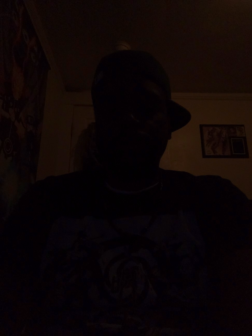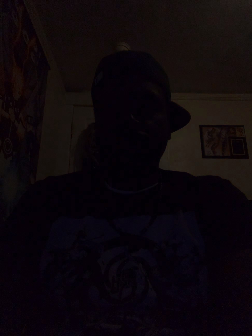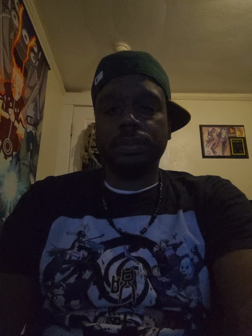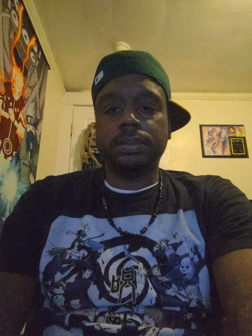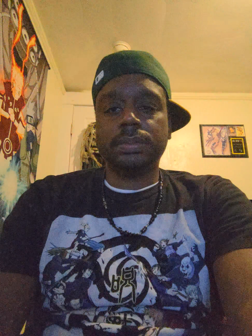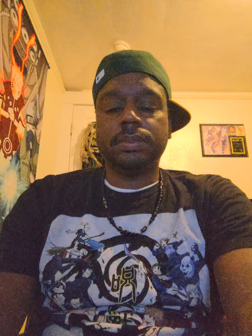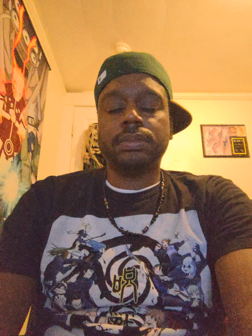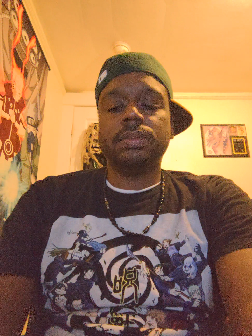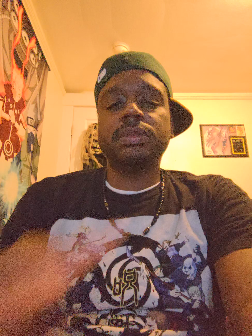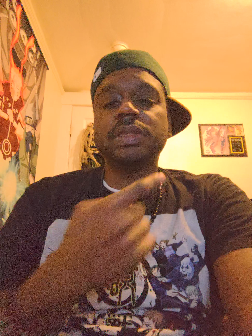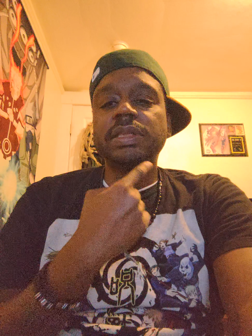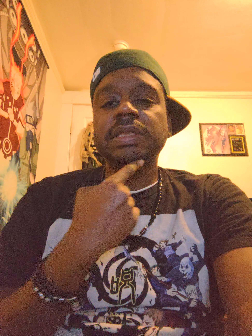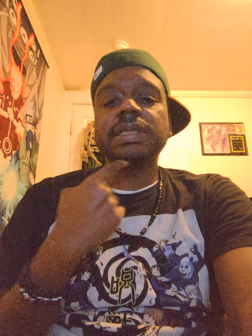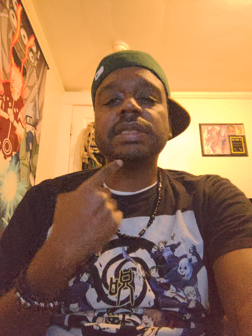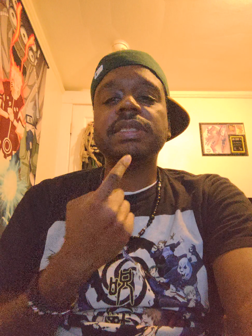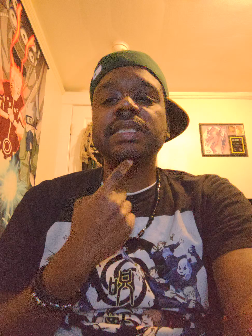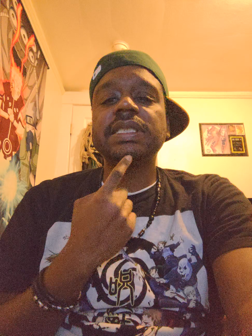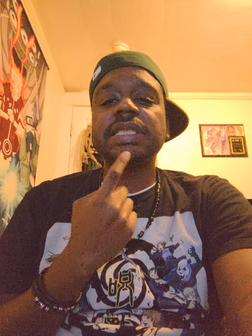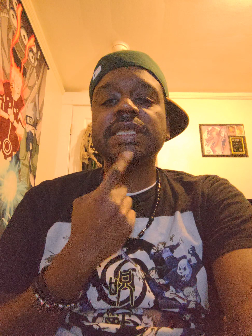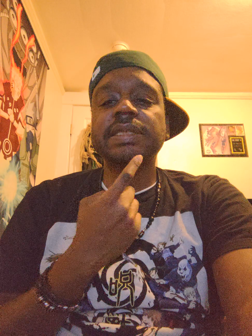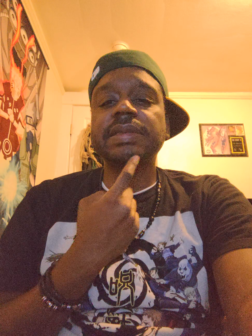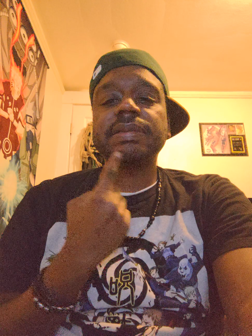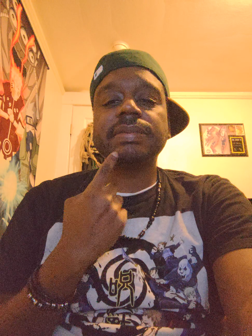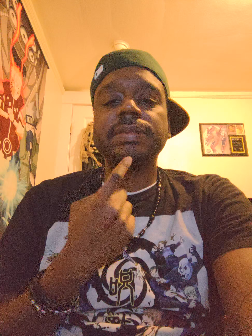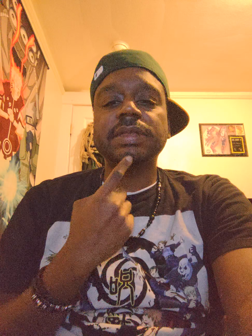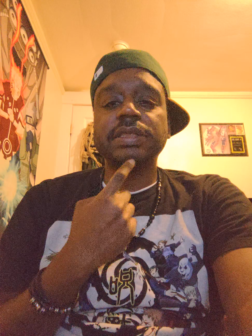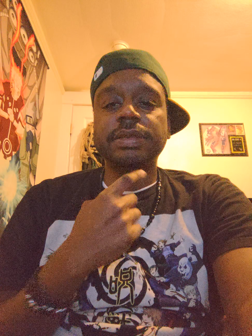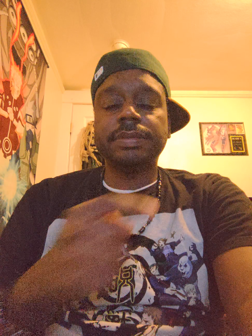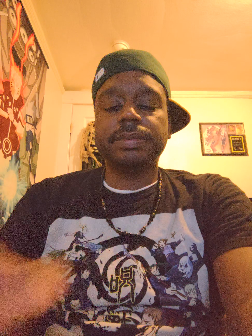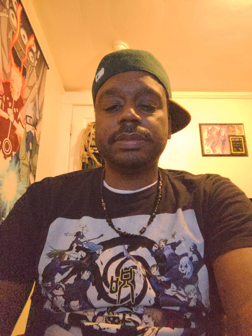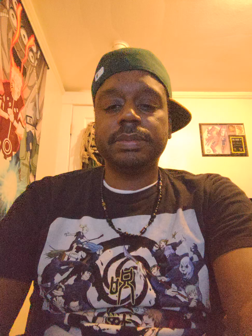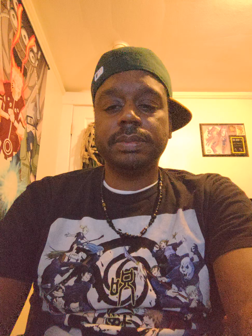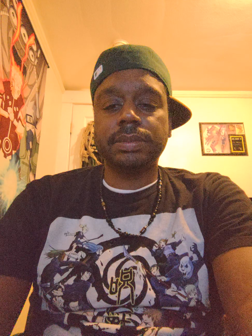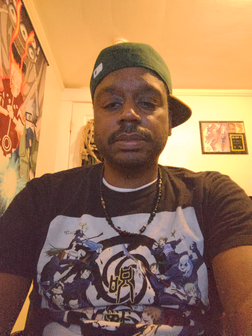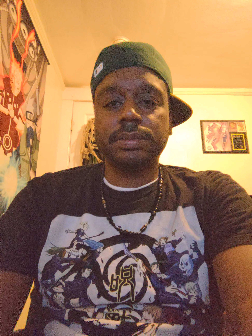chin